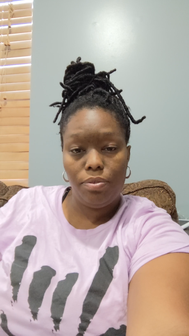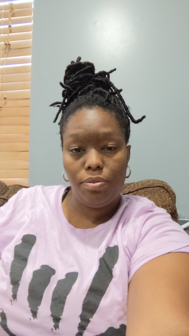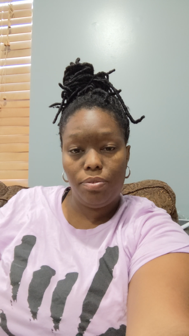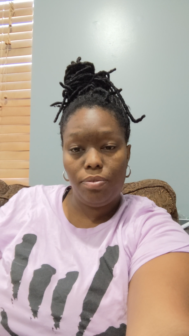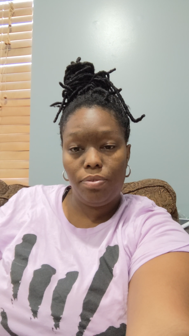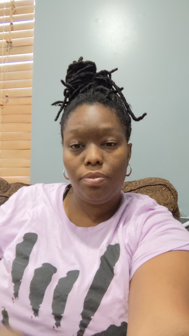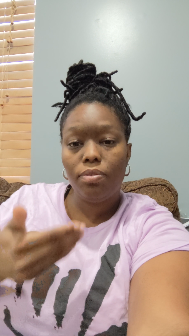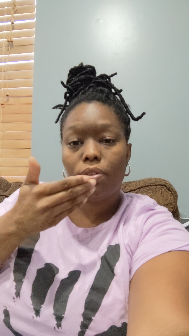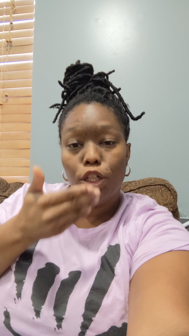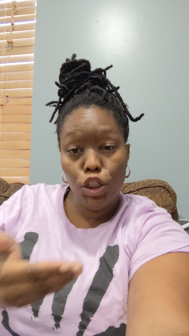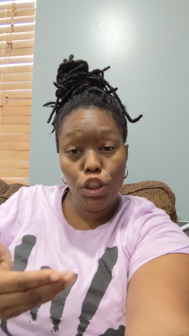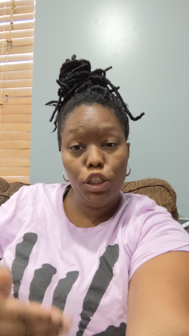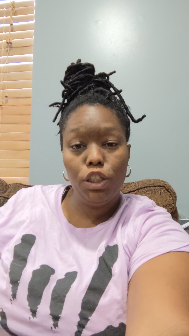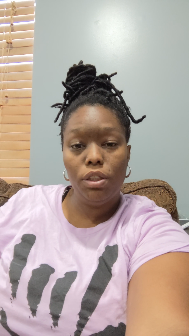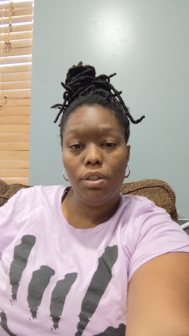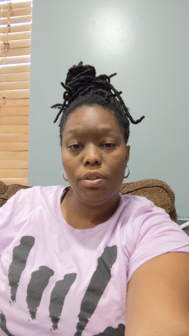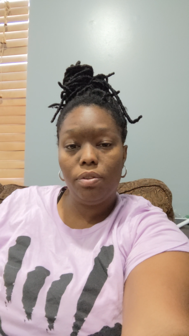good